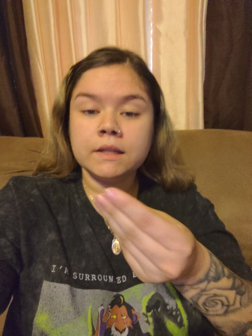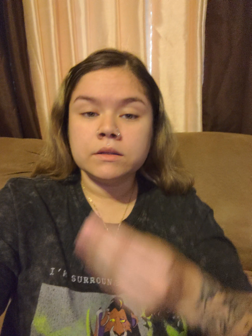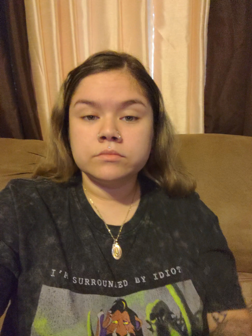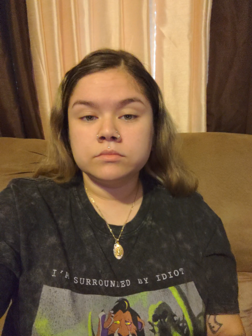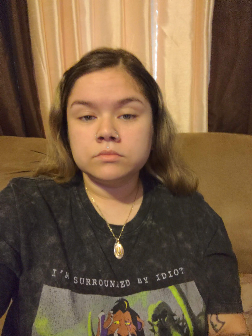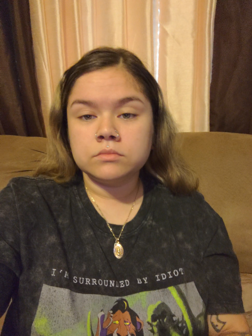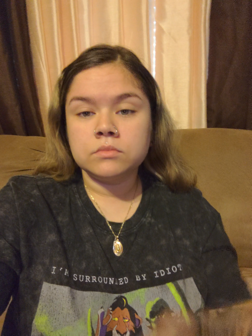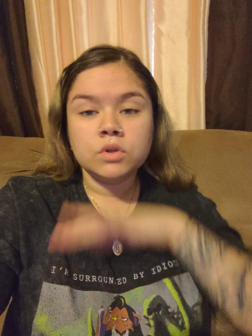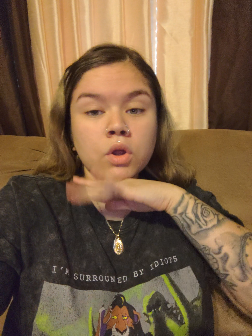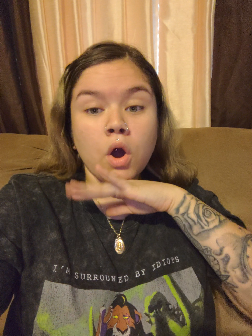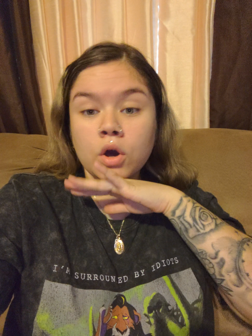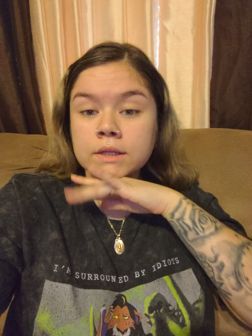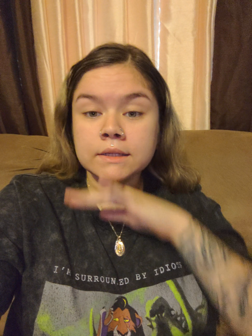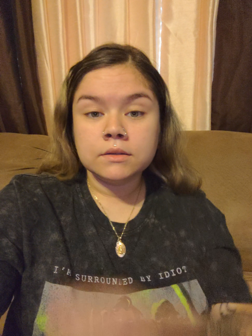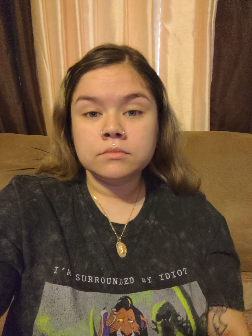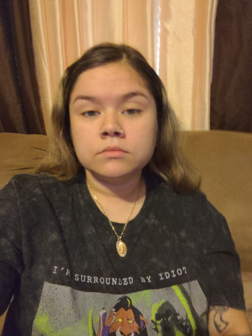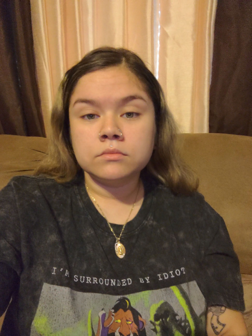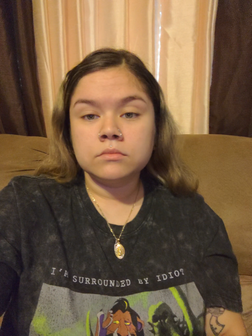naughty